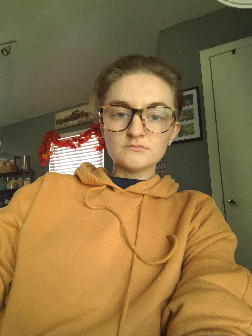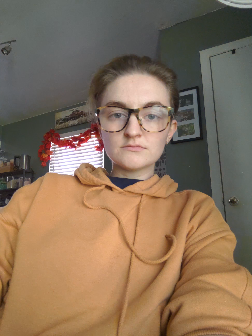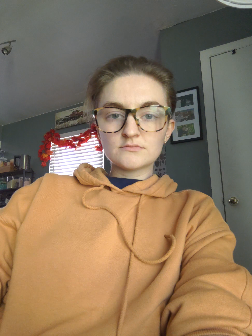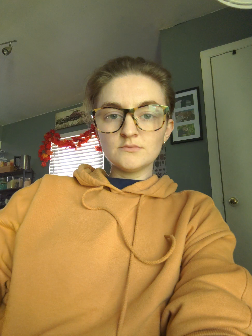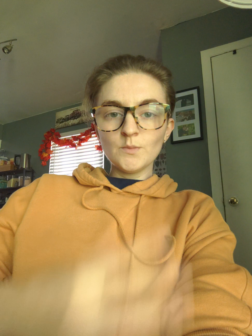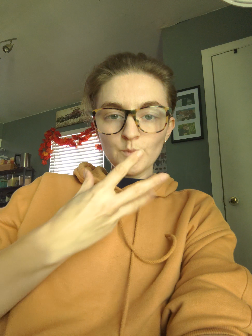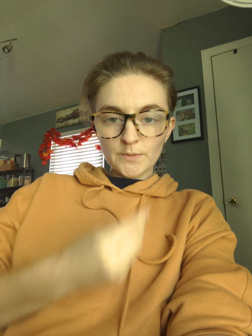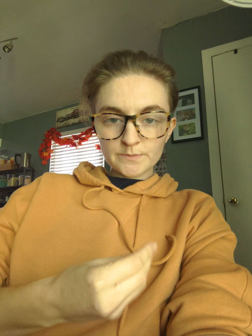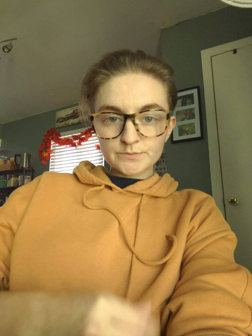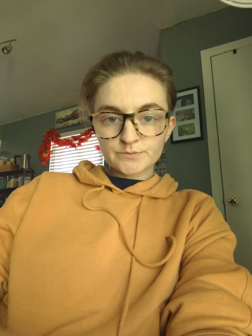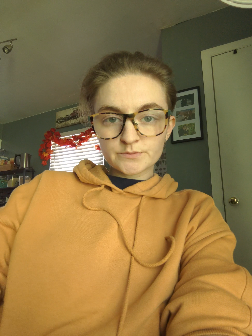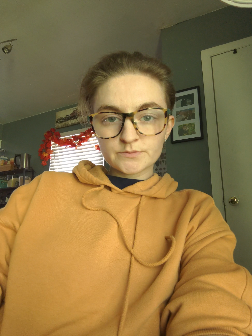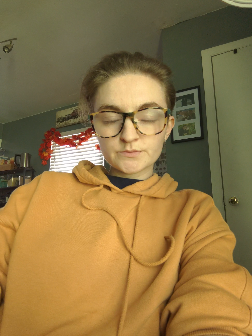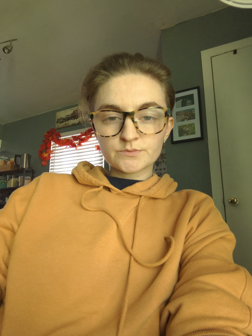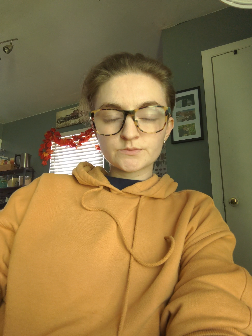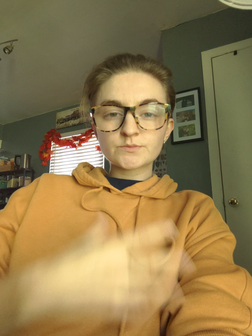poor